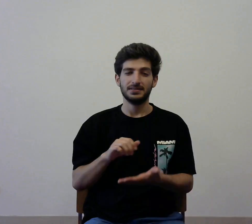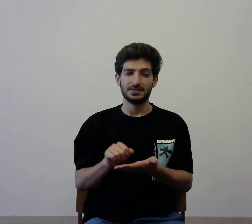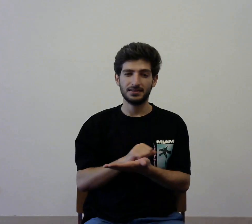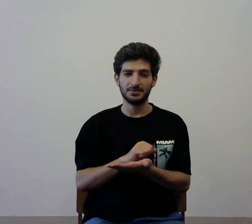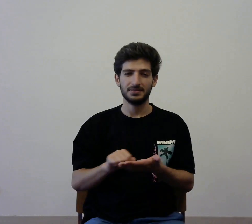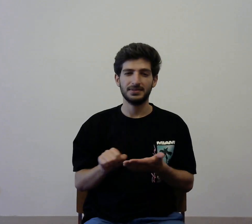sənəd